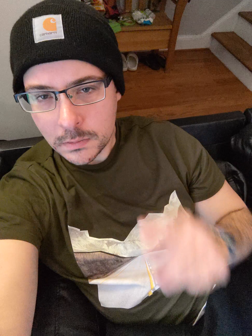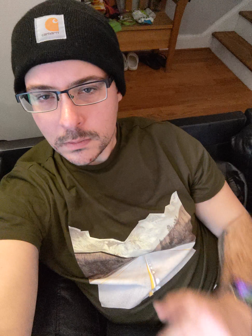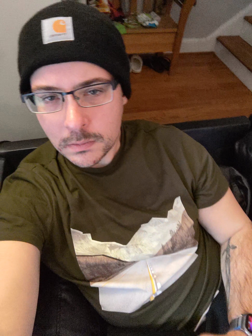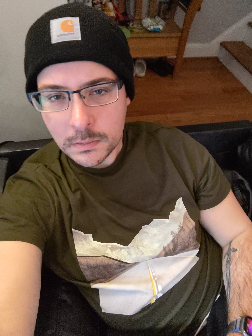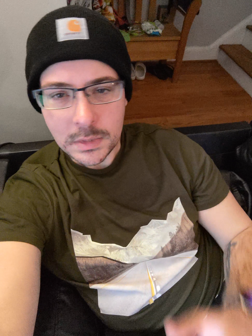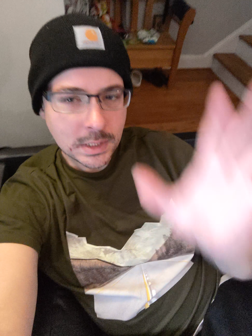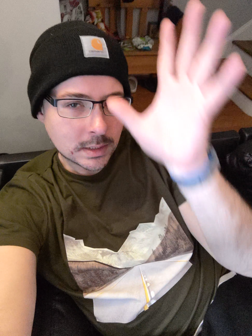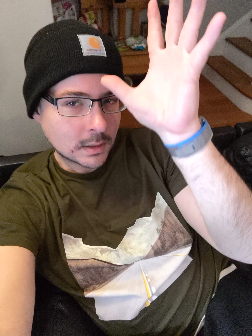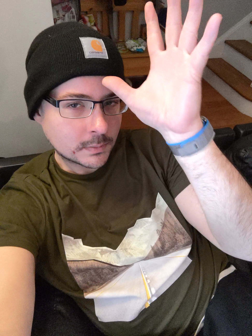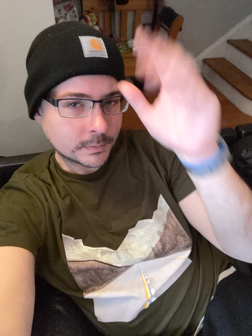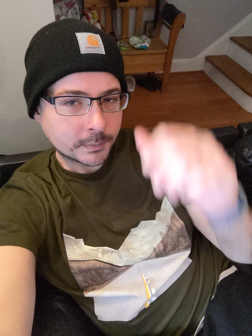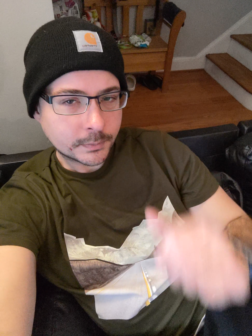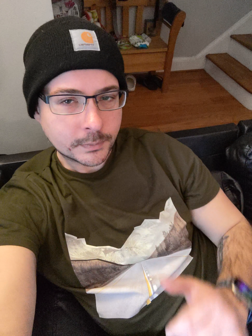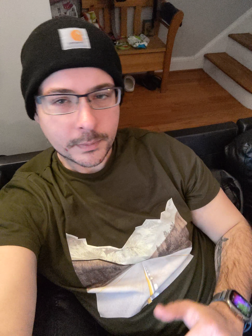dad